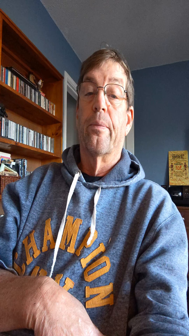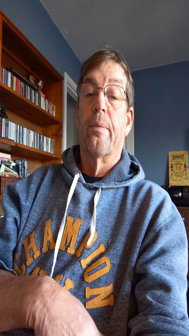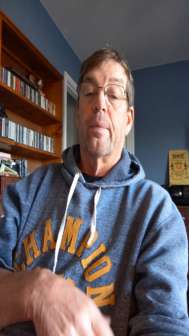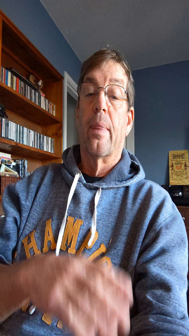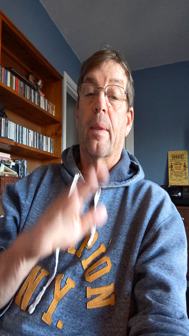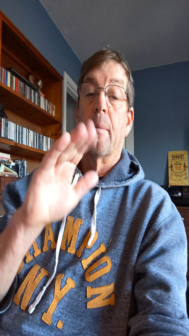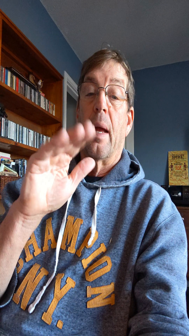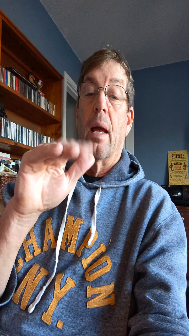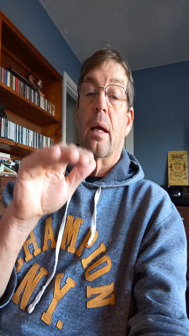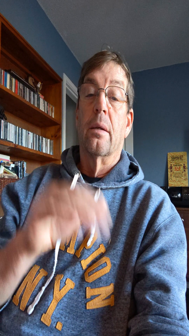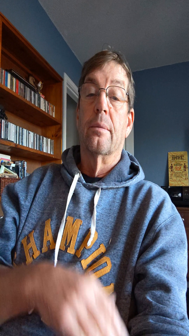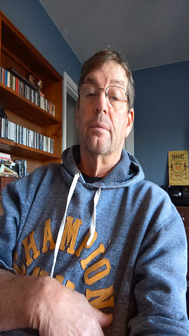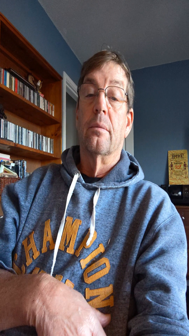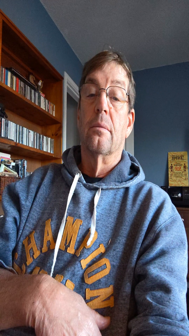bye